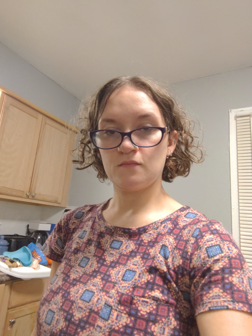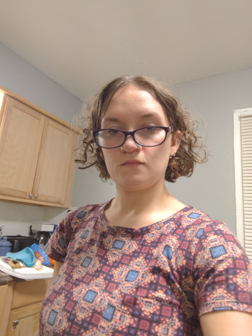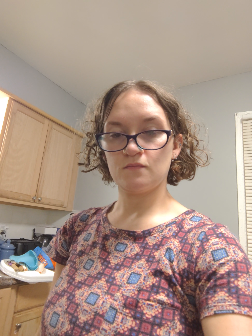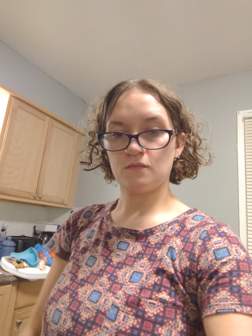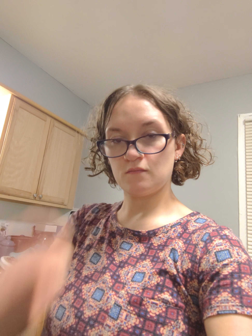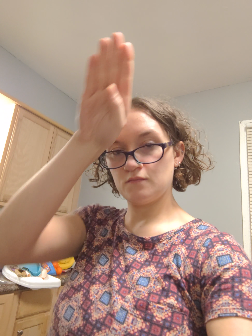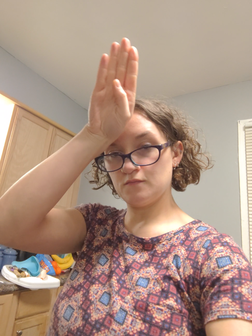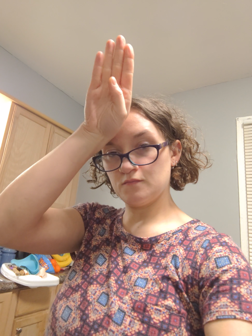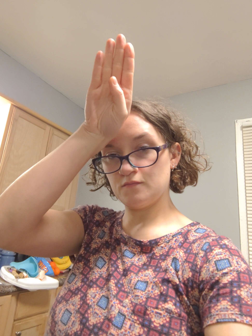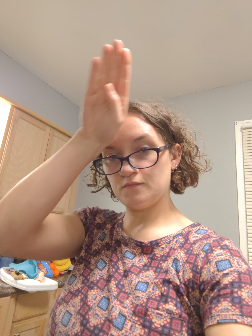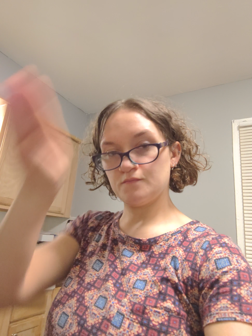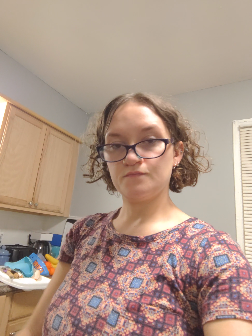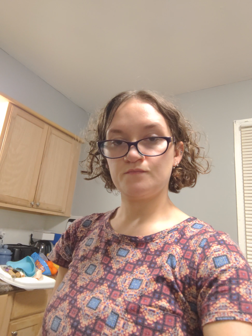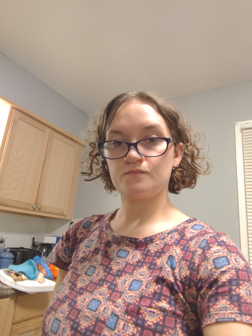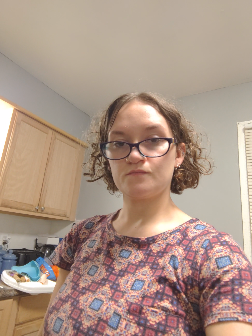fireman